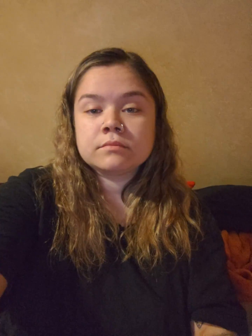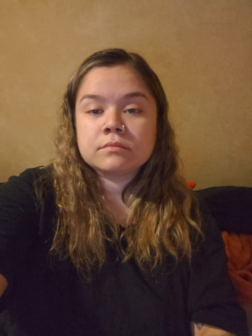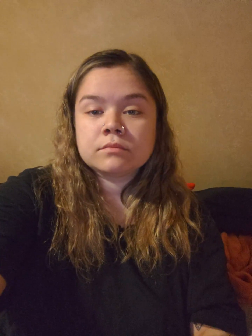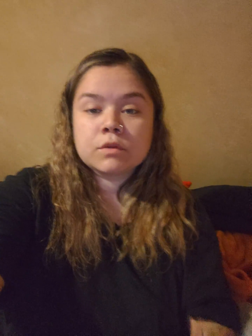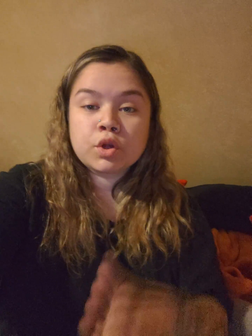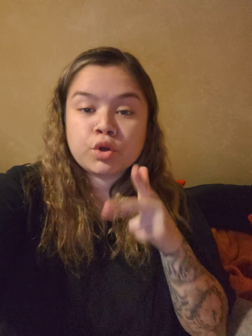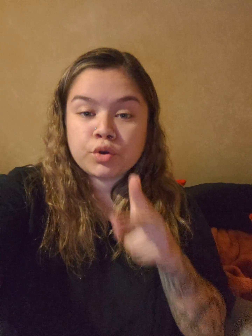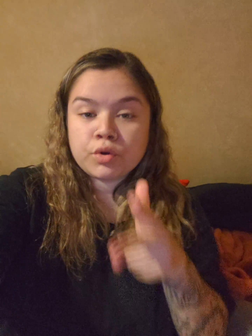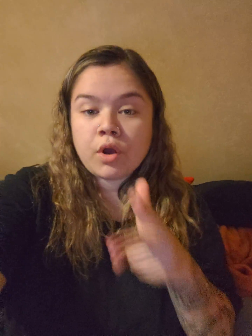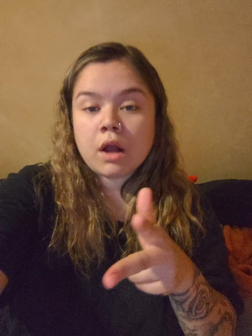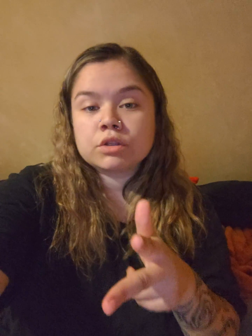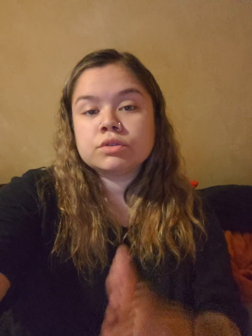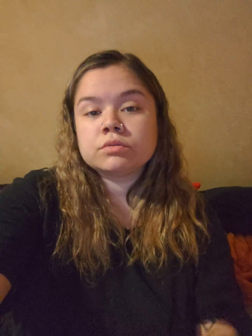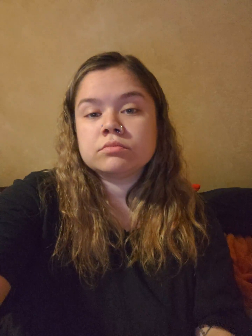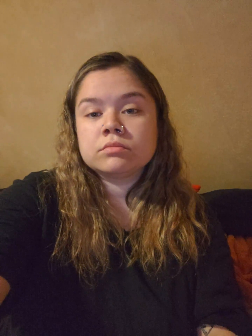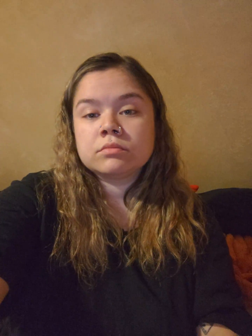garage